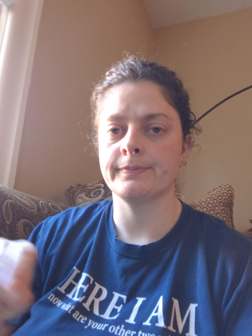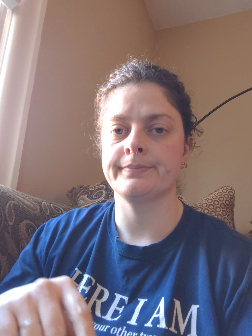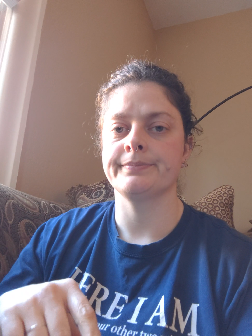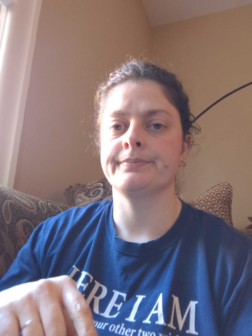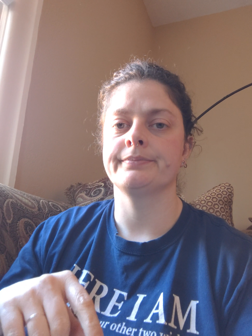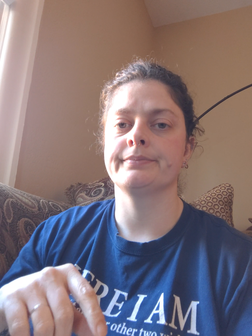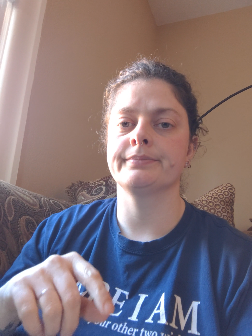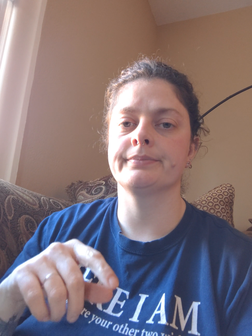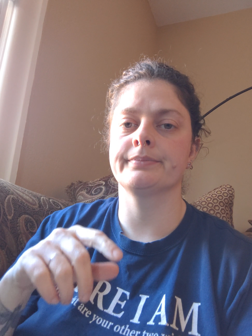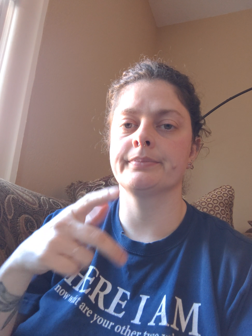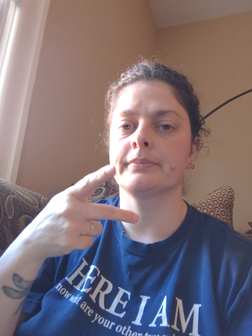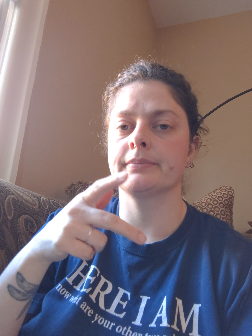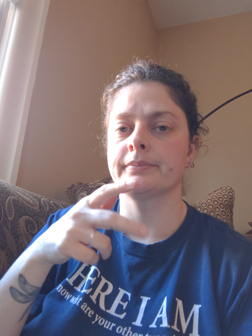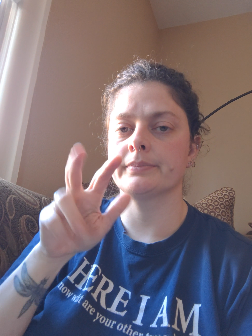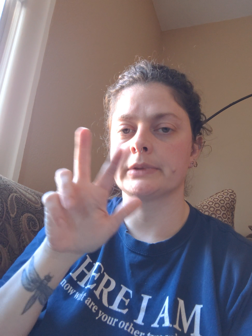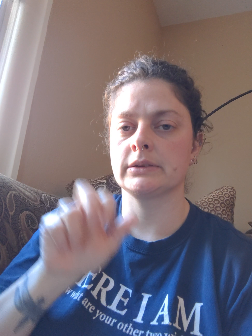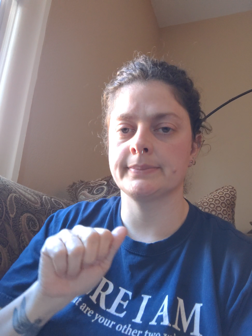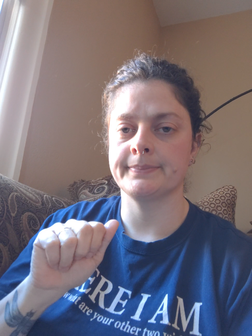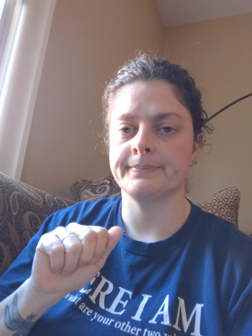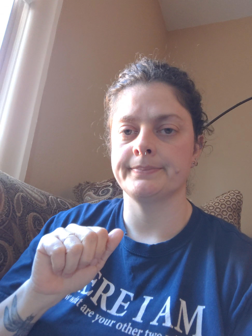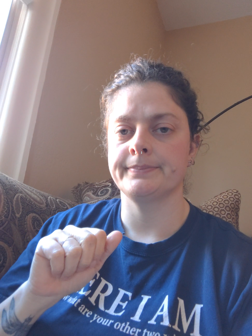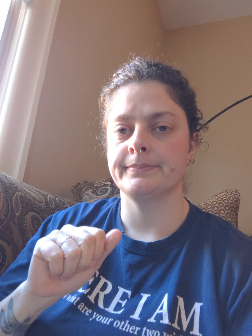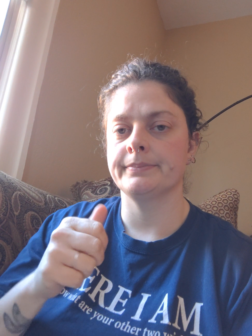pizza